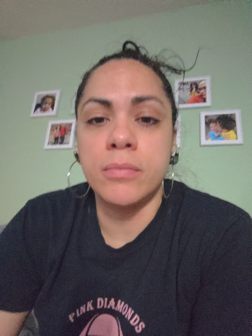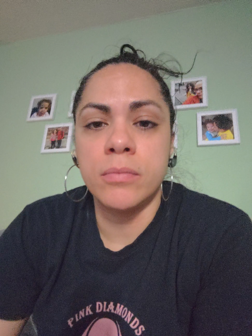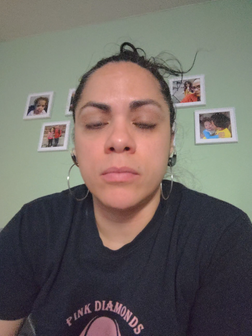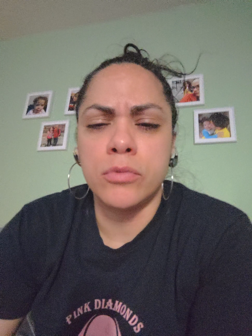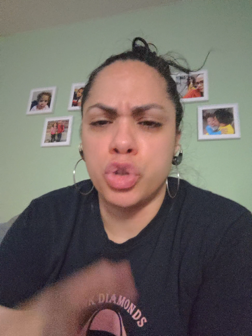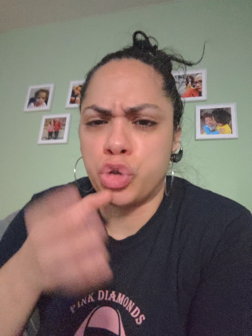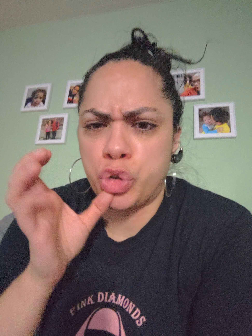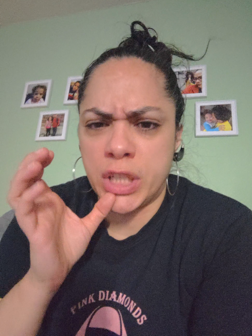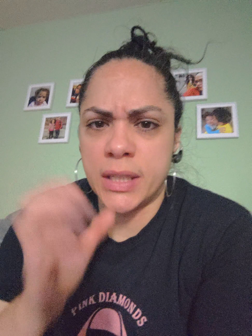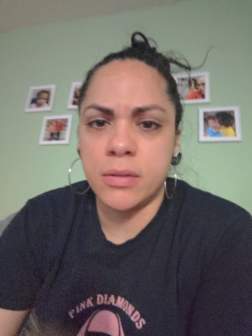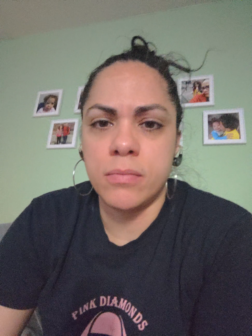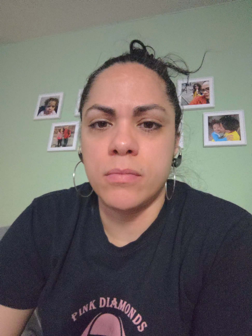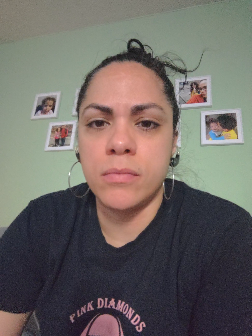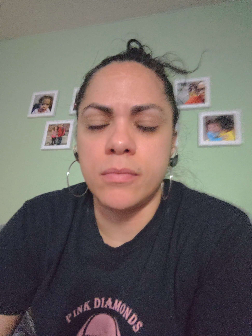drink